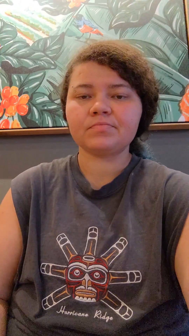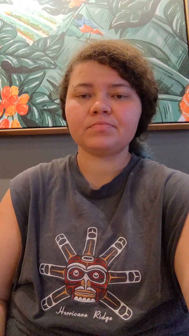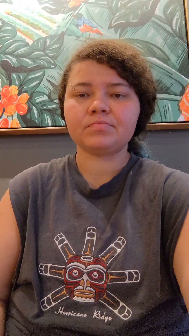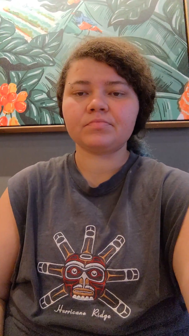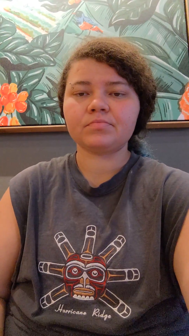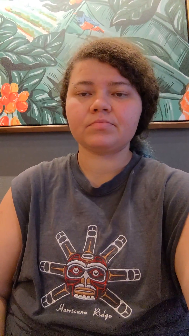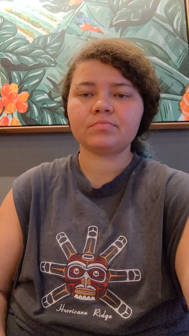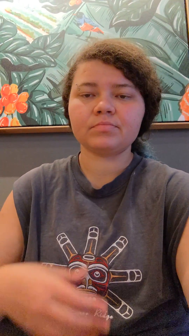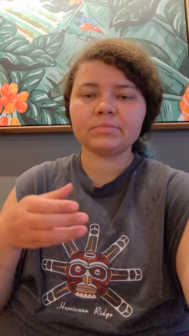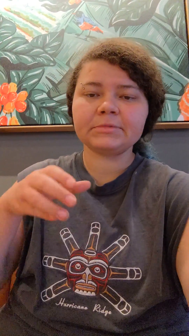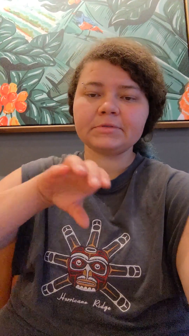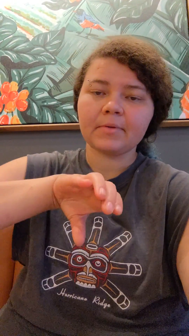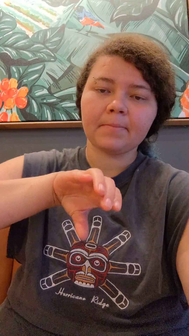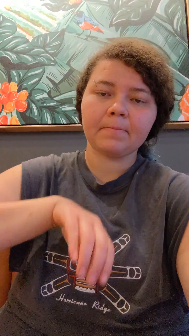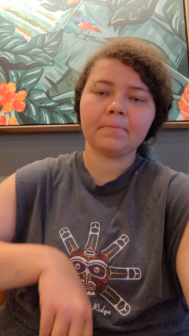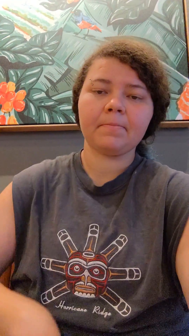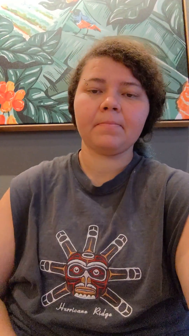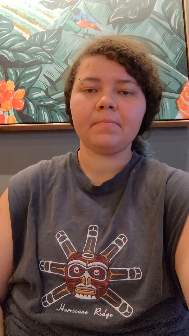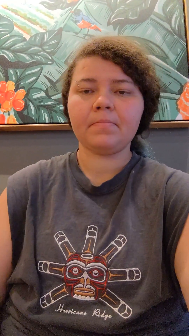dump